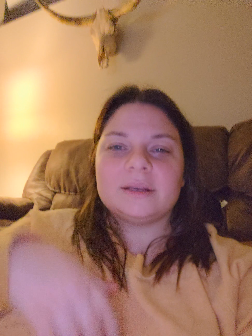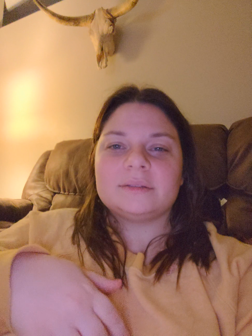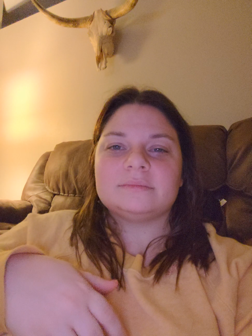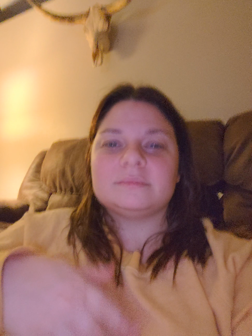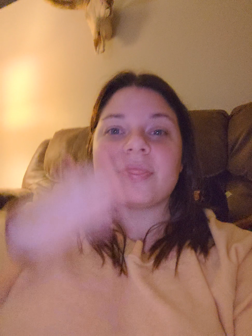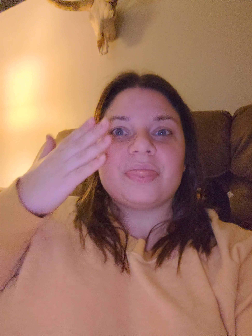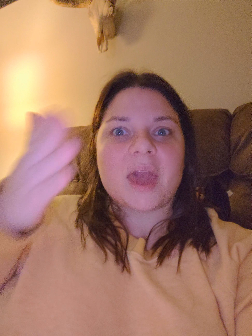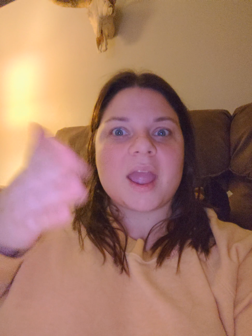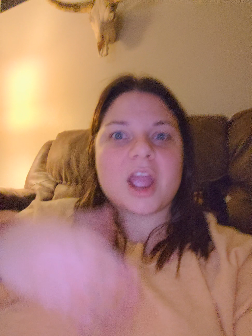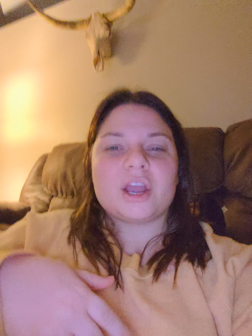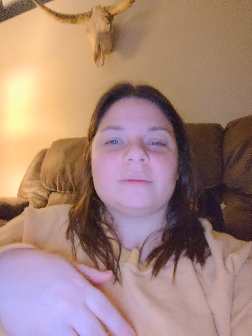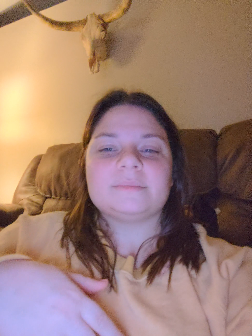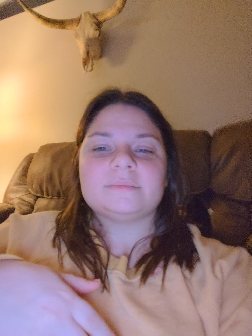there